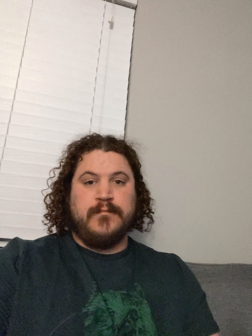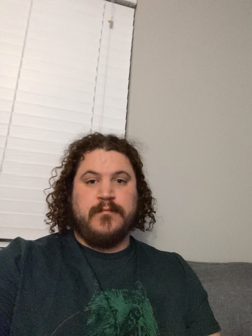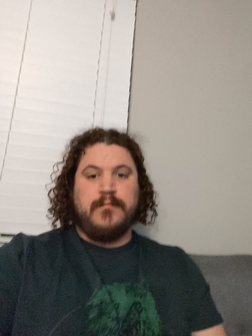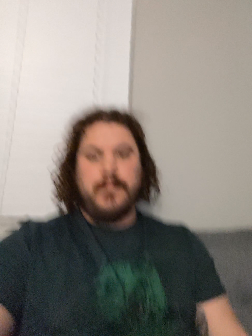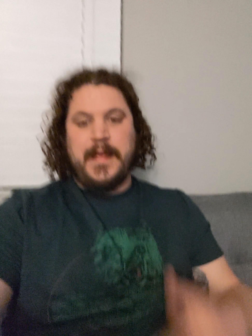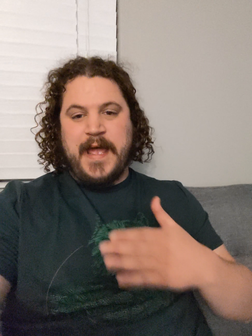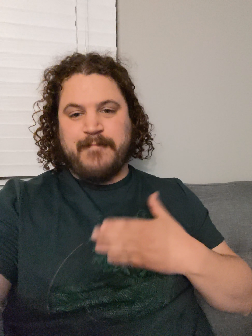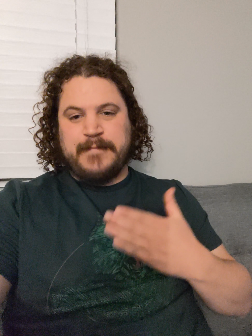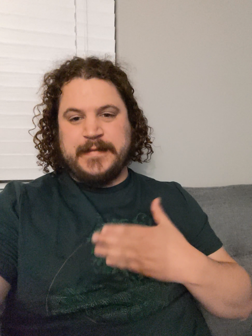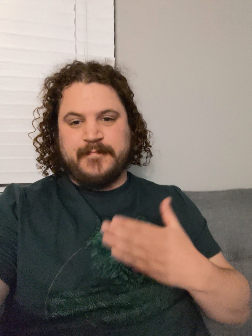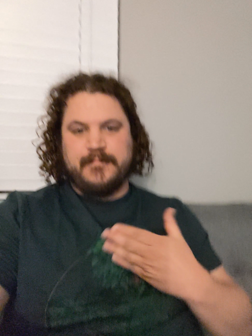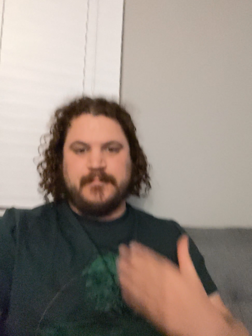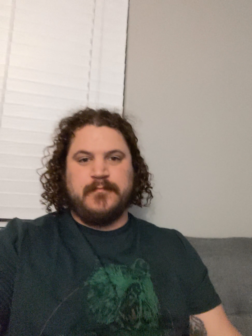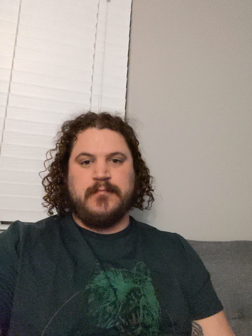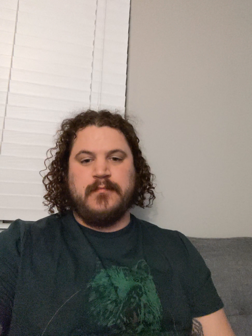happy